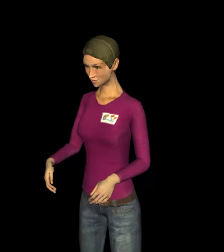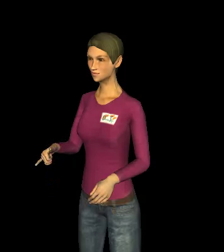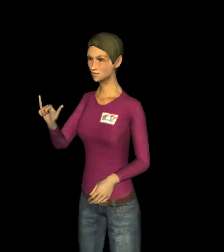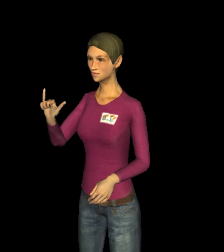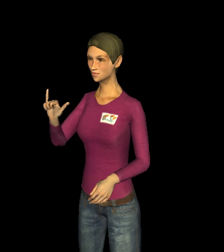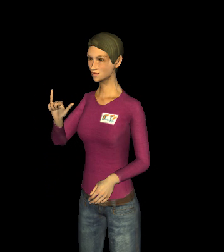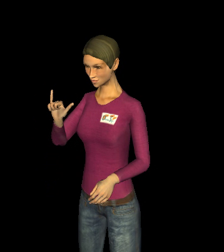من